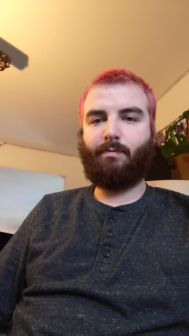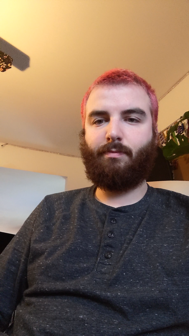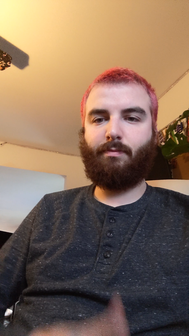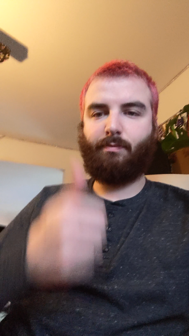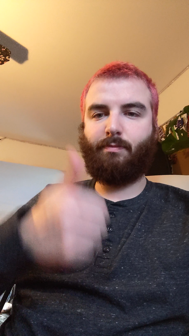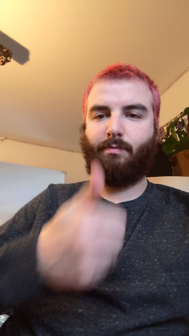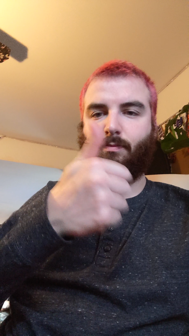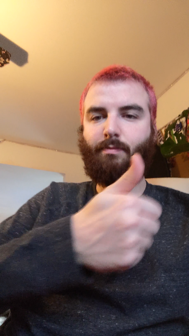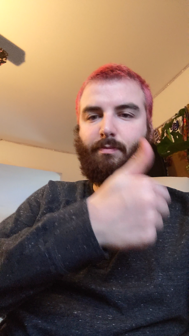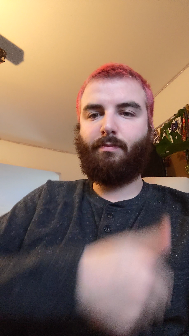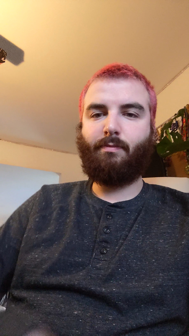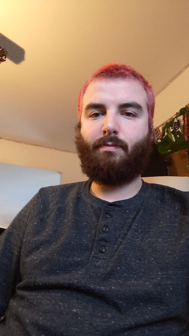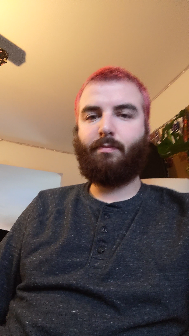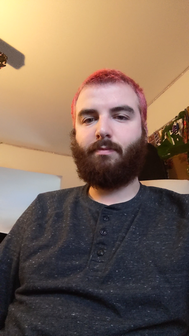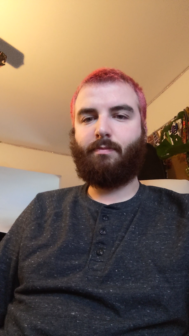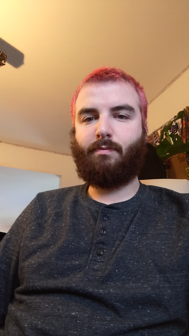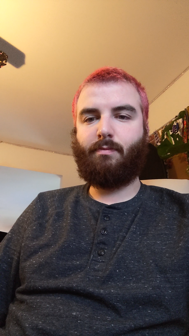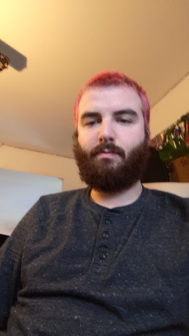each